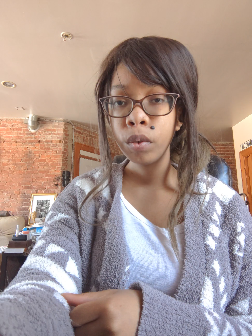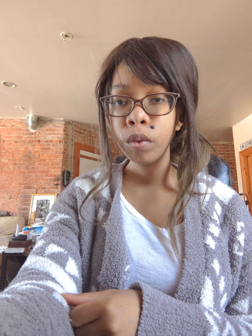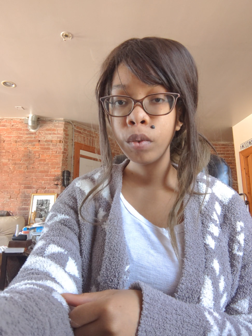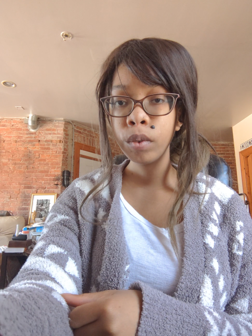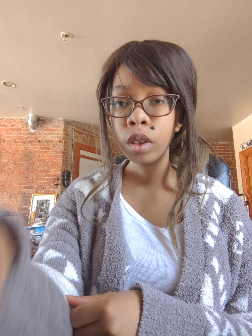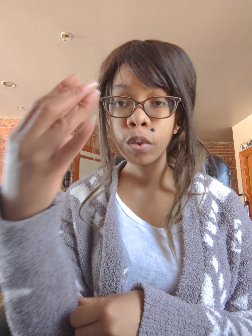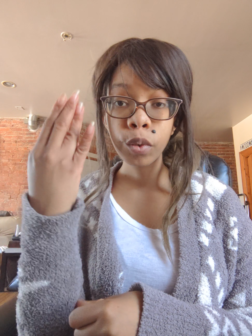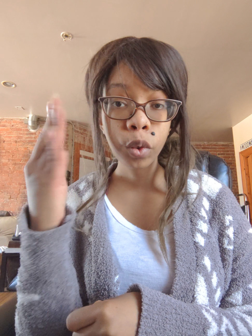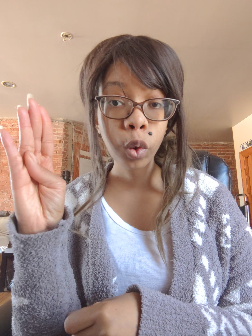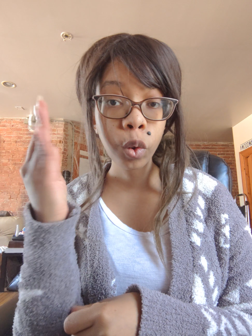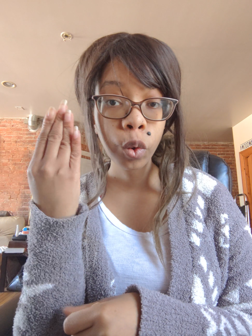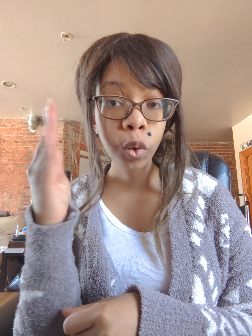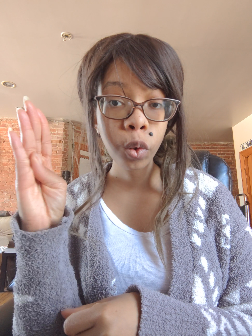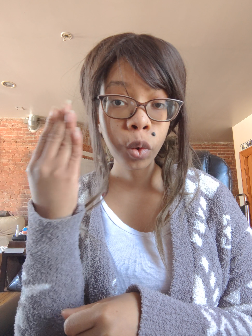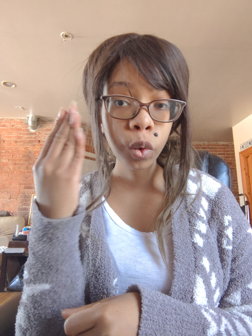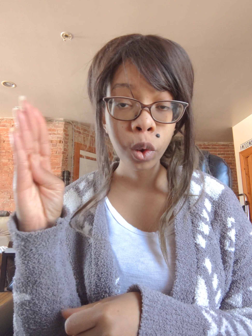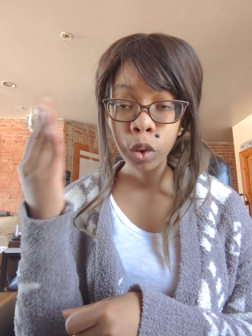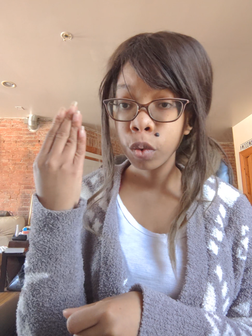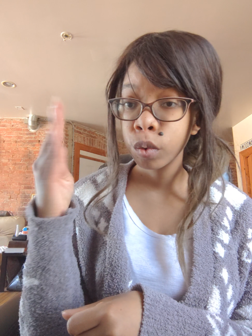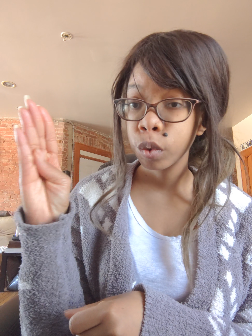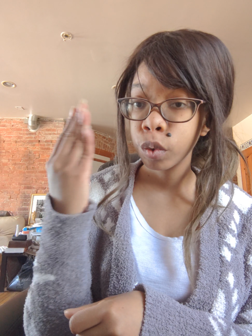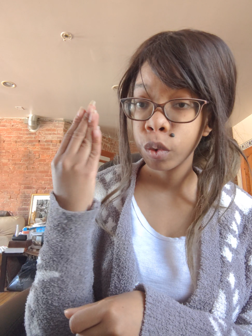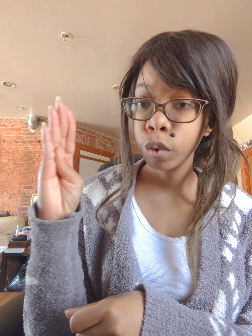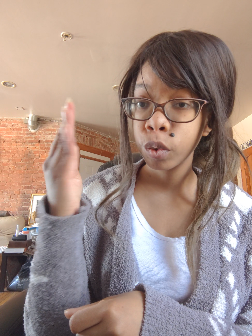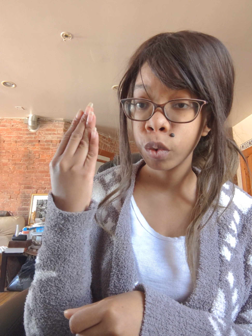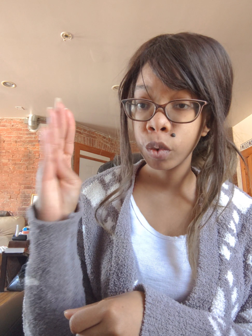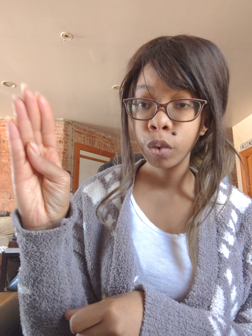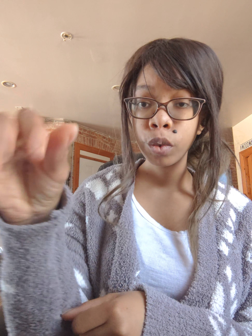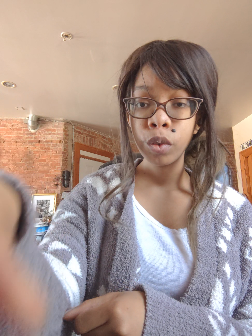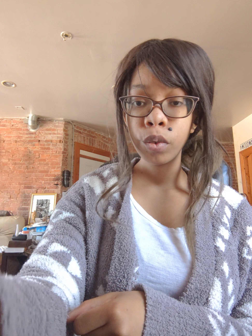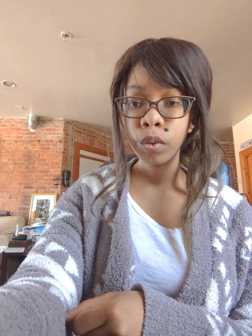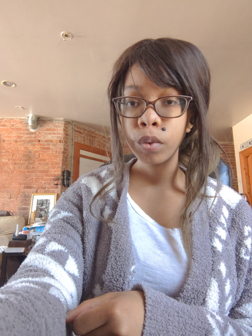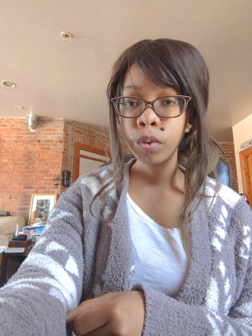blue